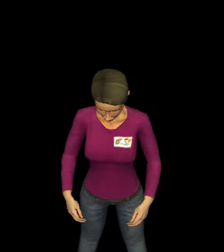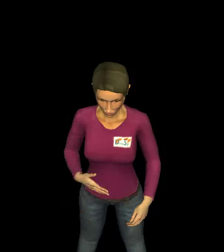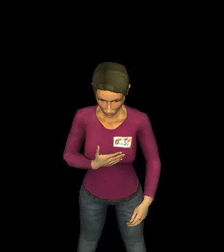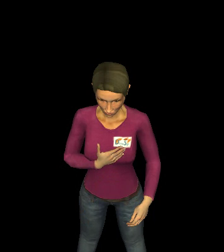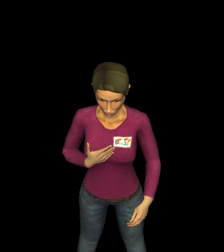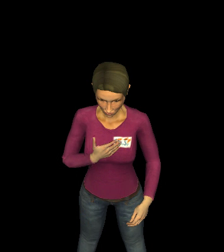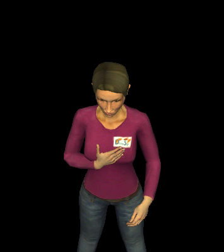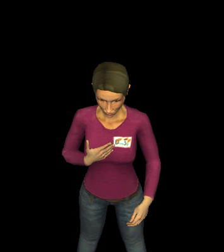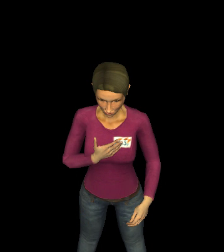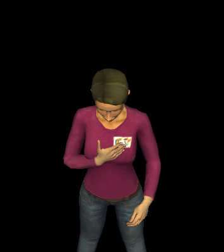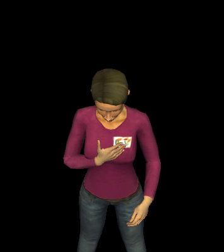سعيد